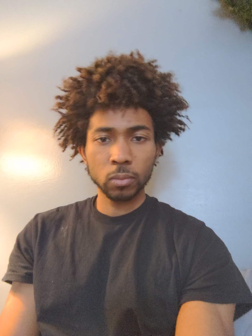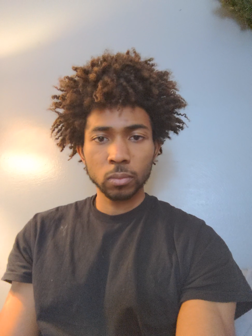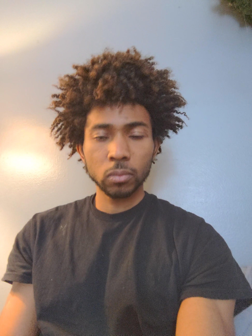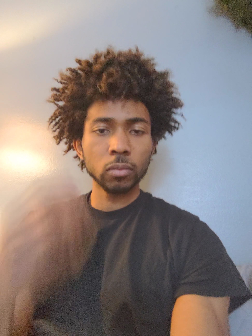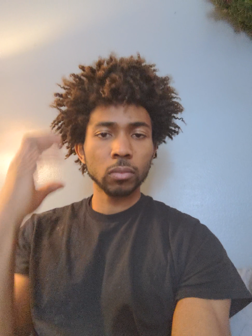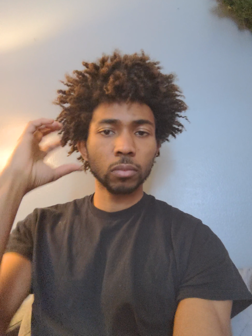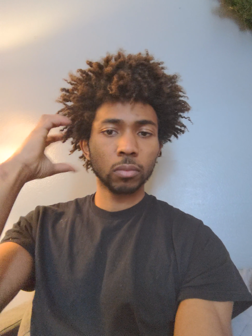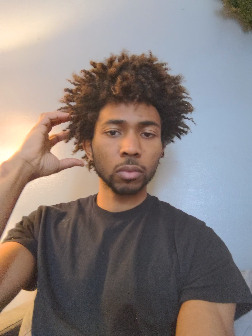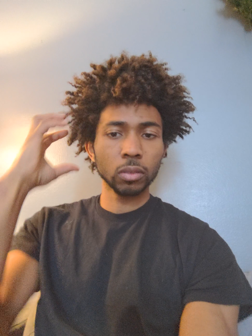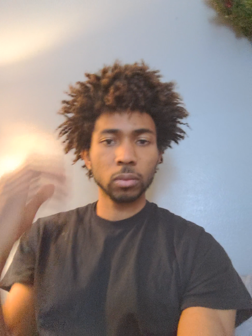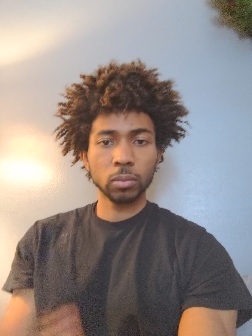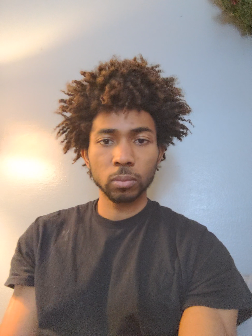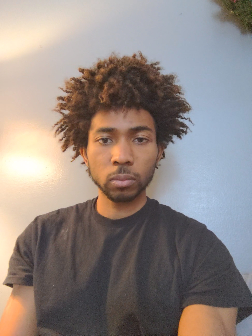radio